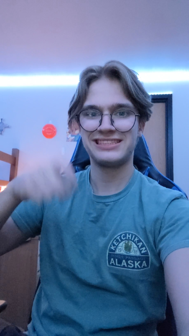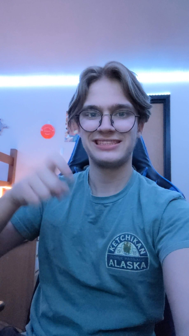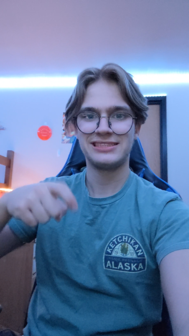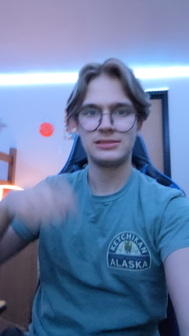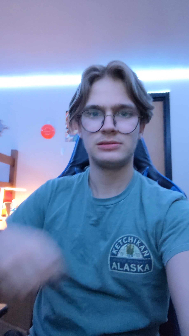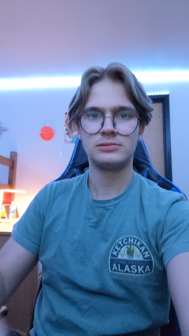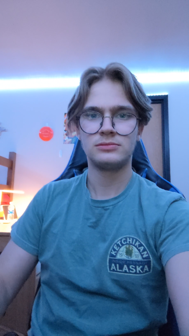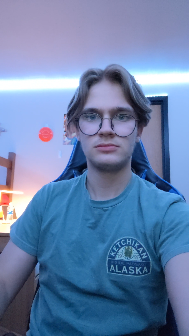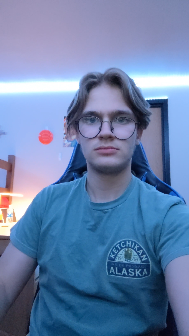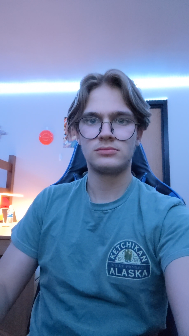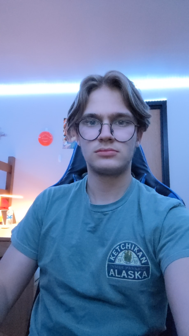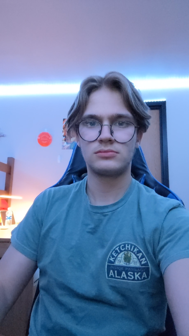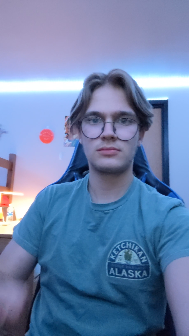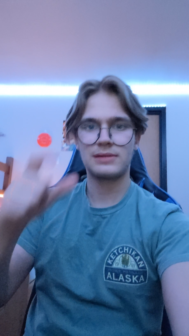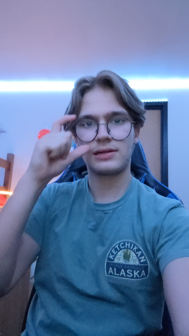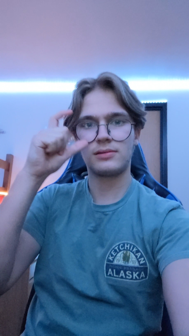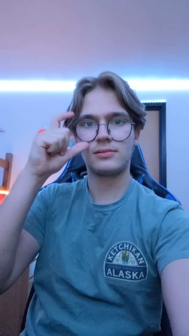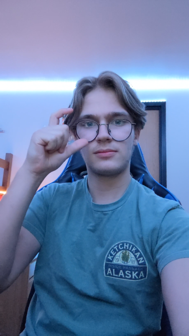glasses